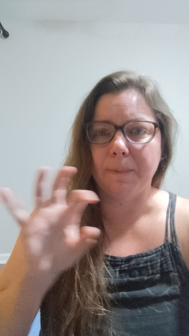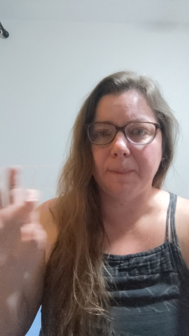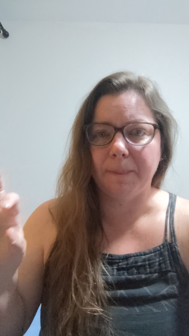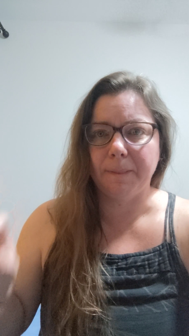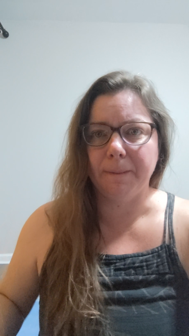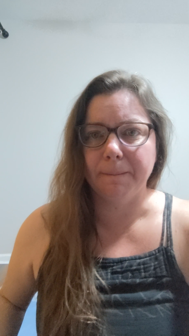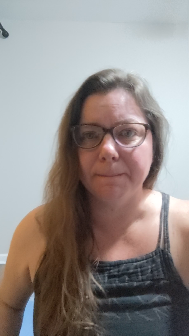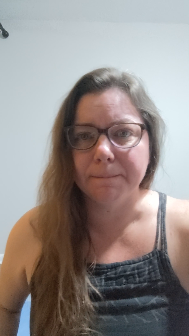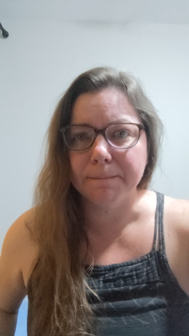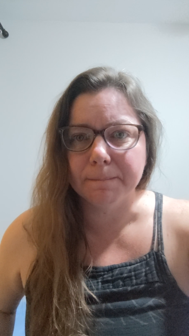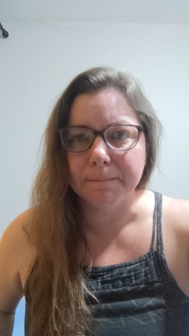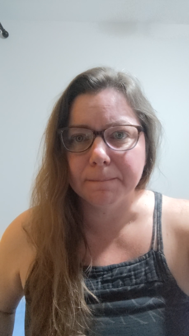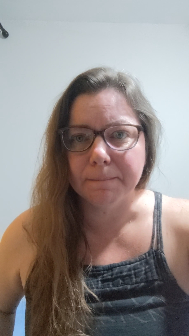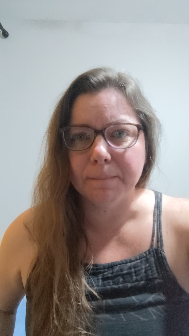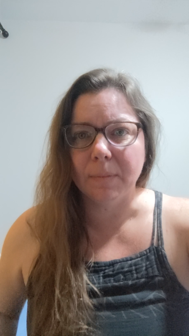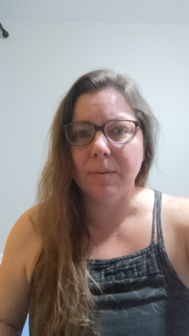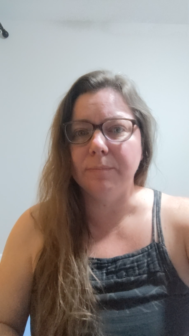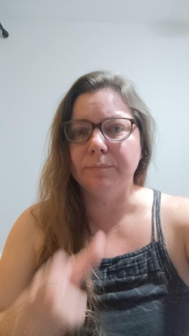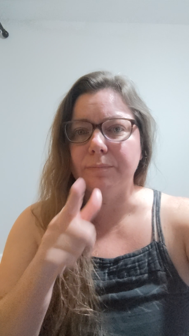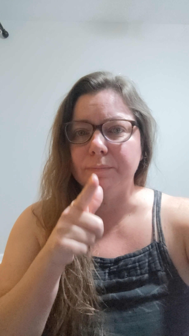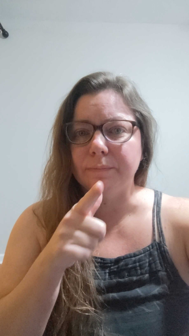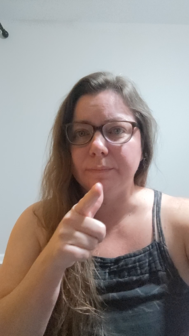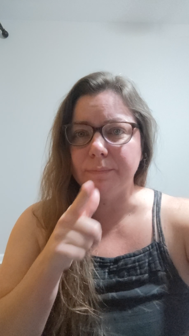lunch